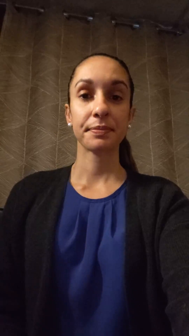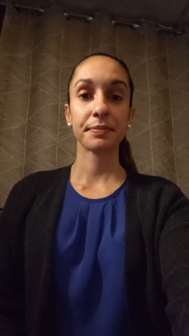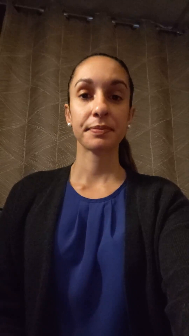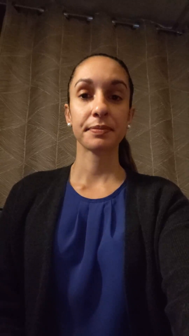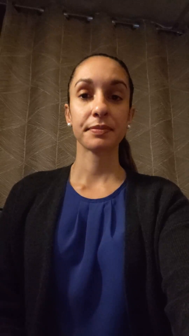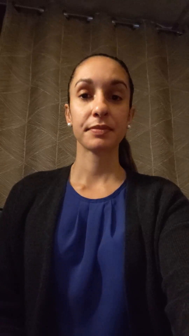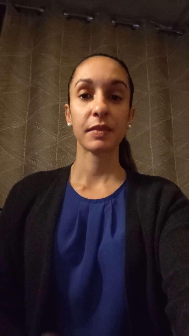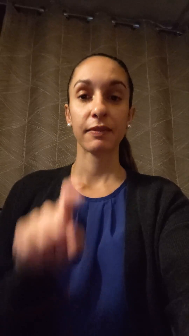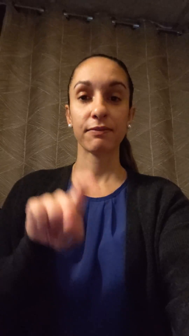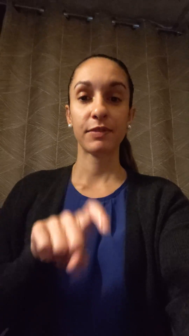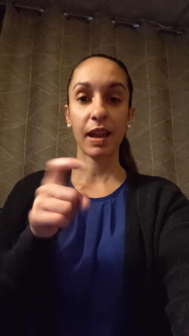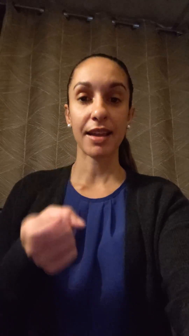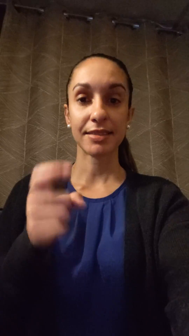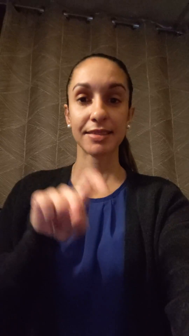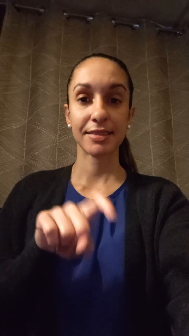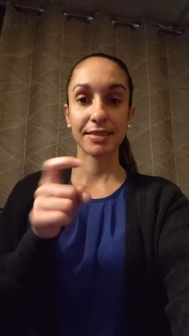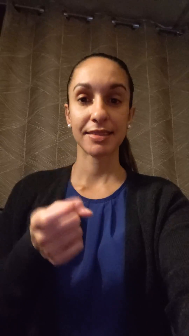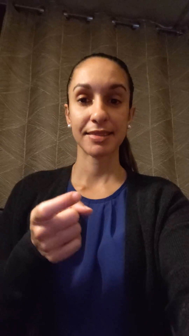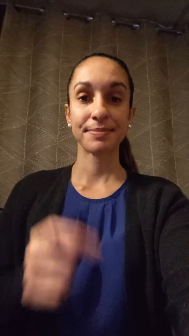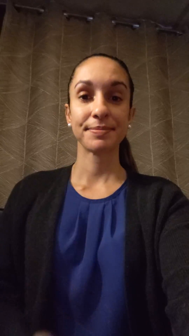friend